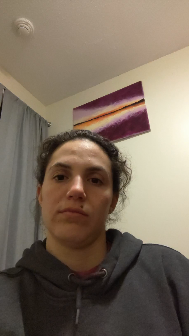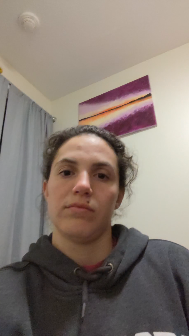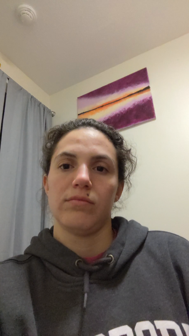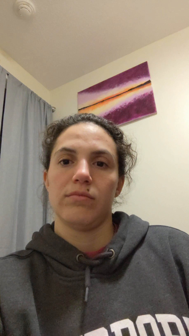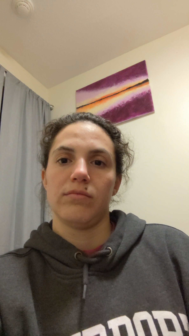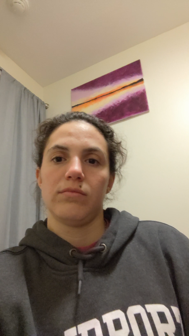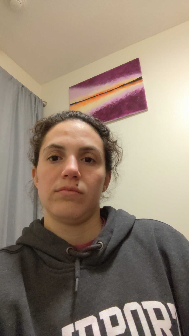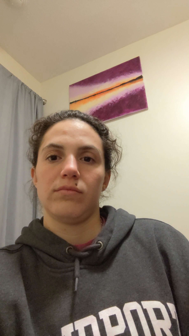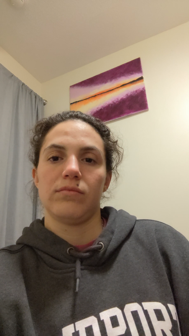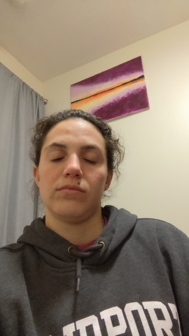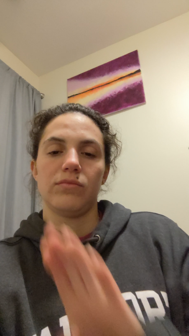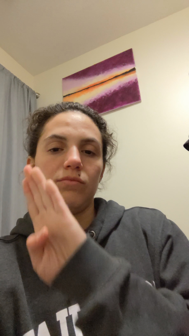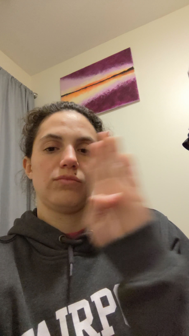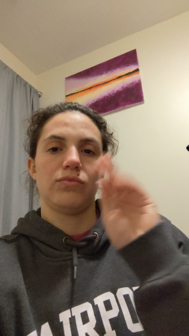chalk